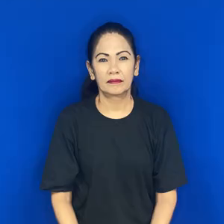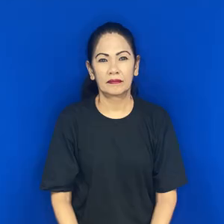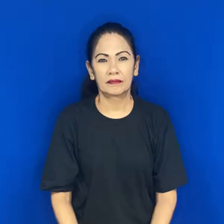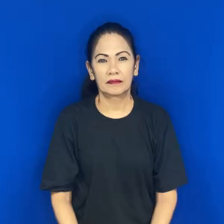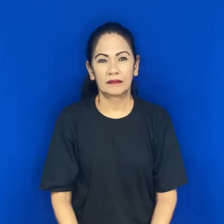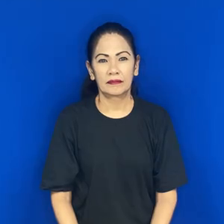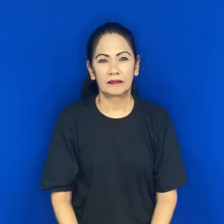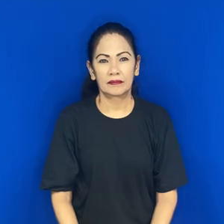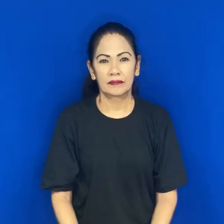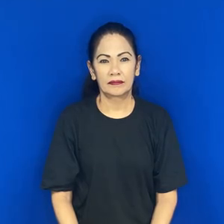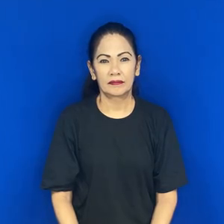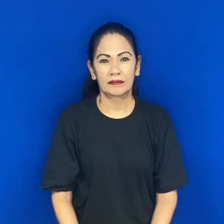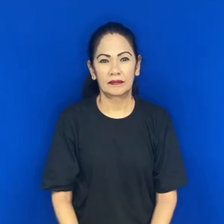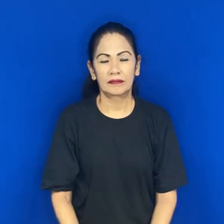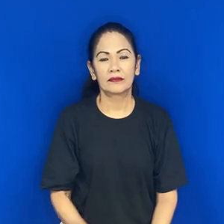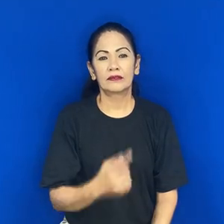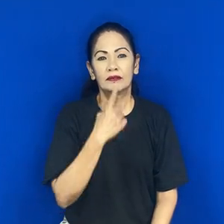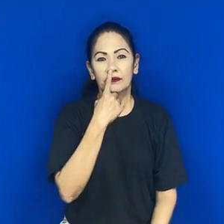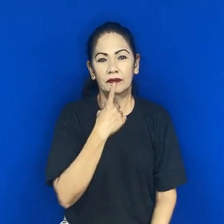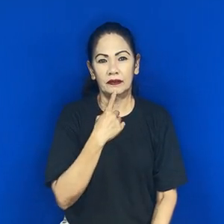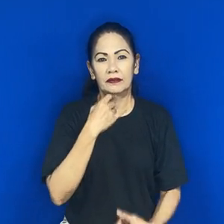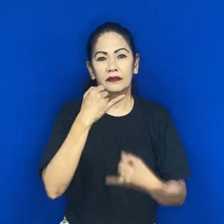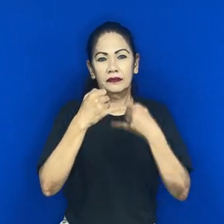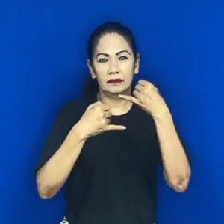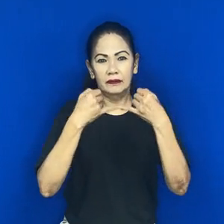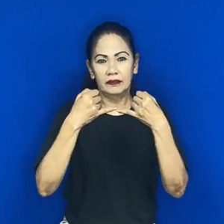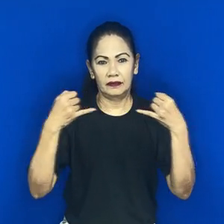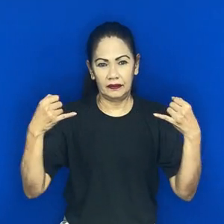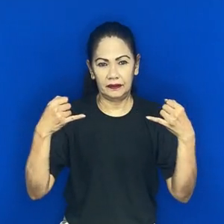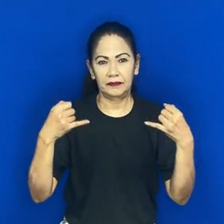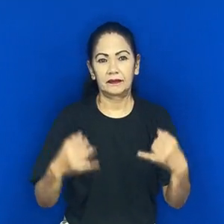spaghetti